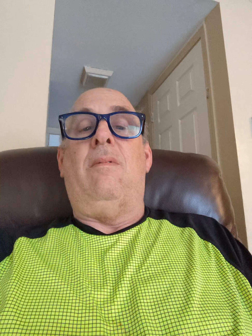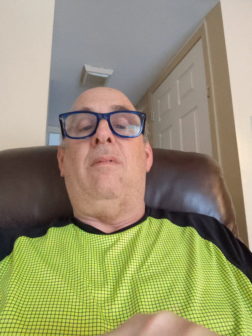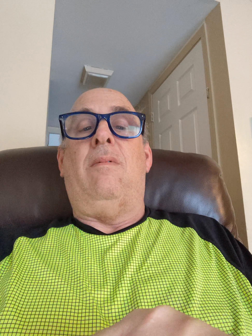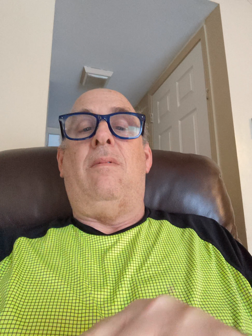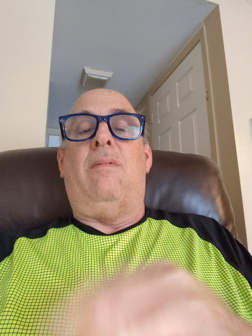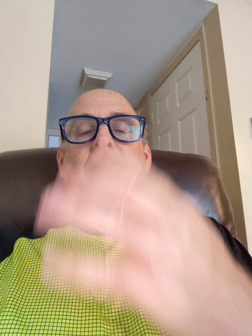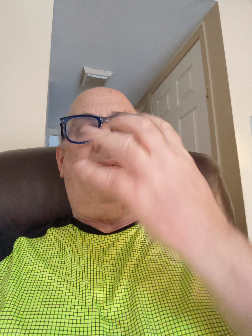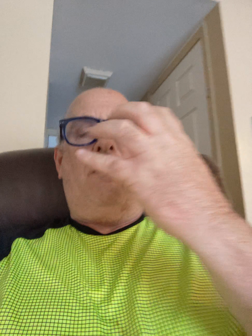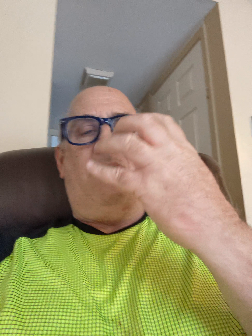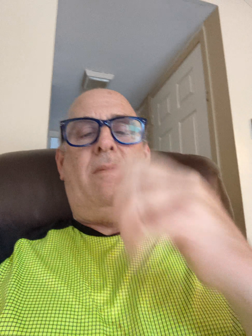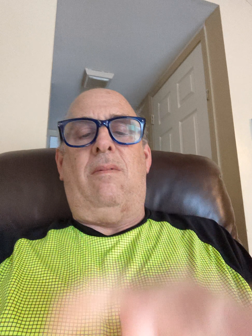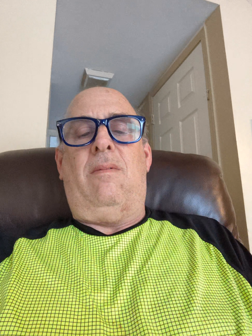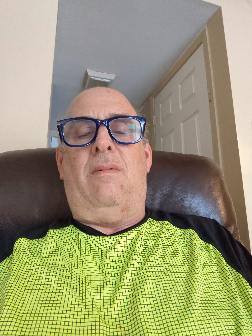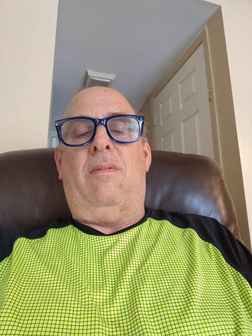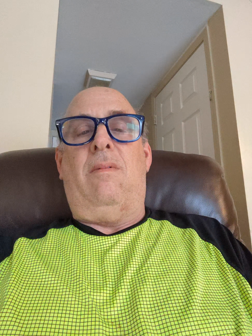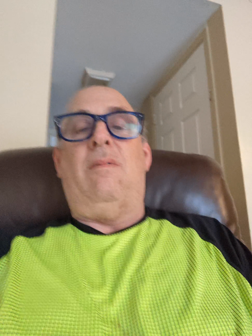mad